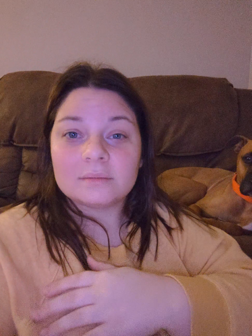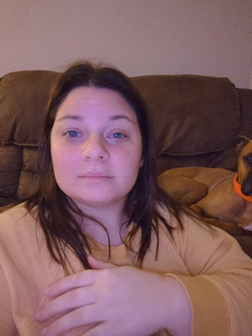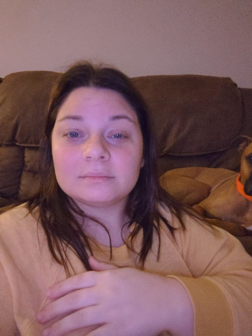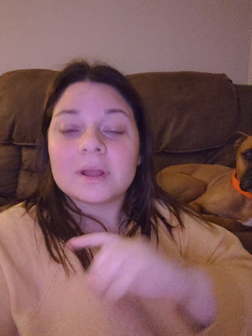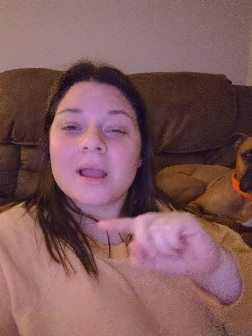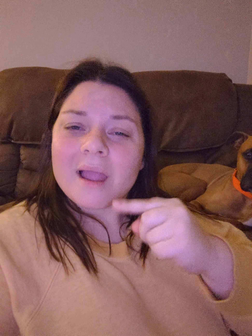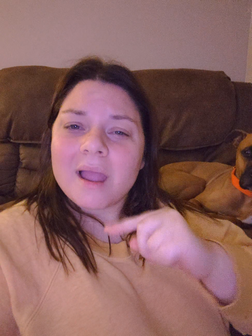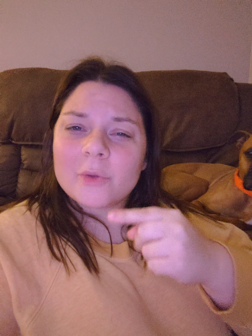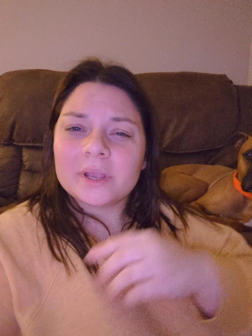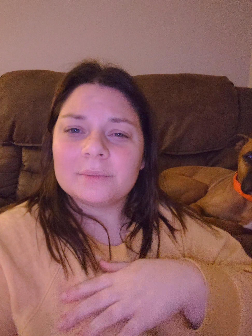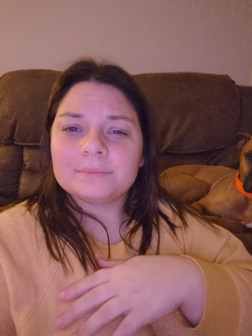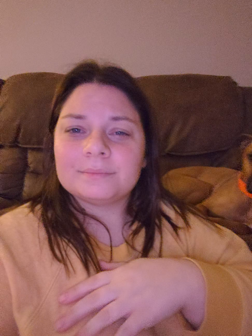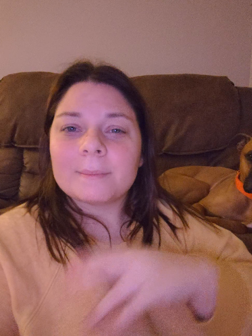owie